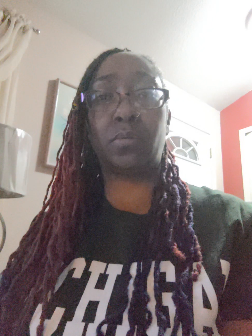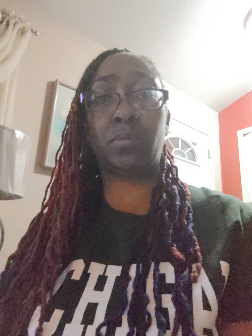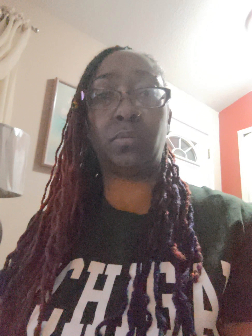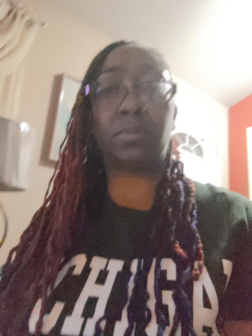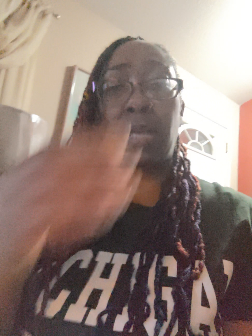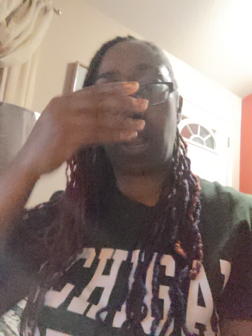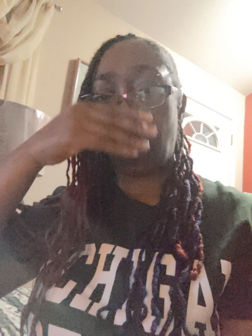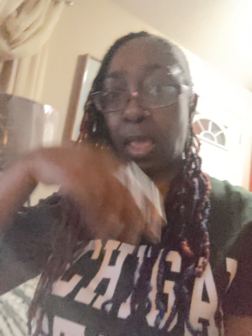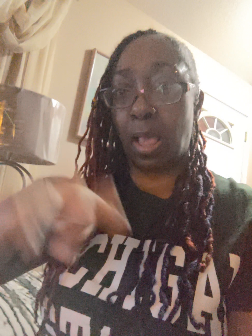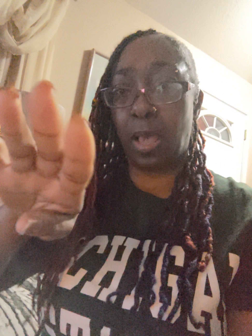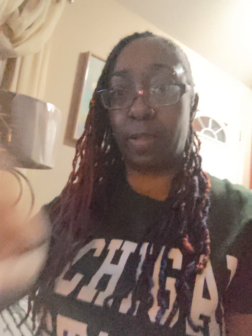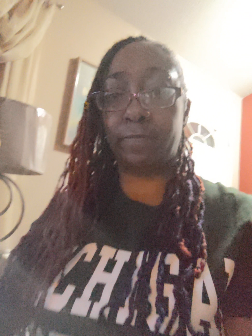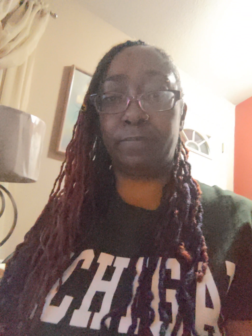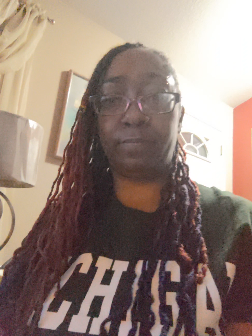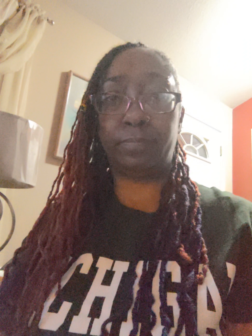elephant